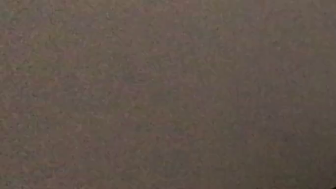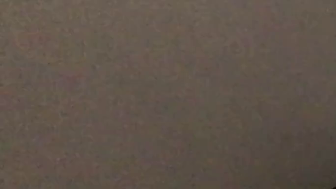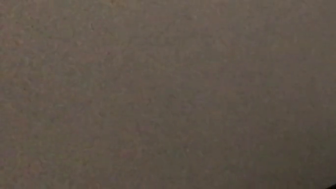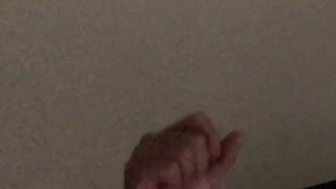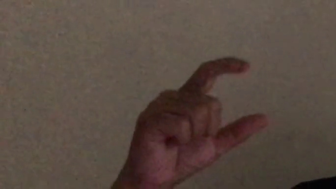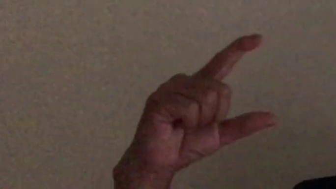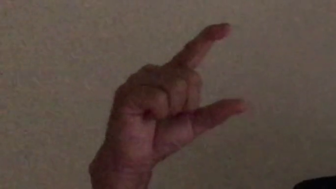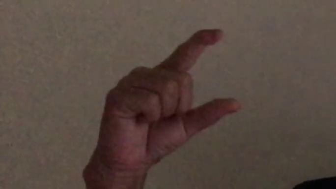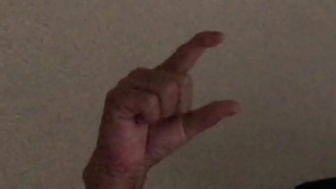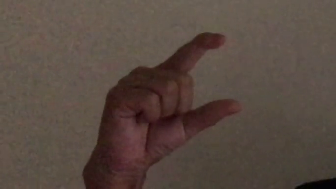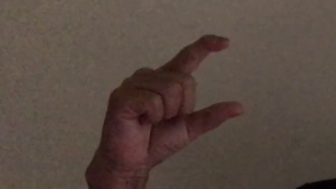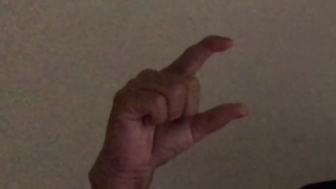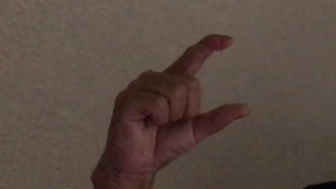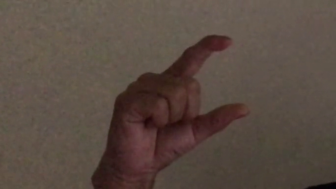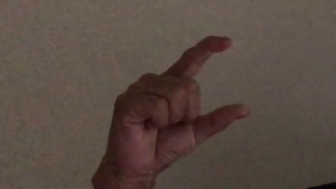ख